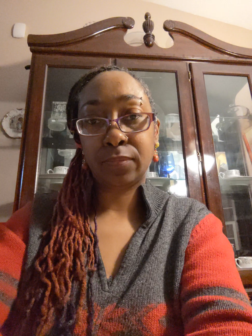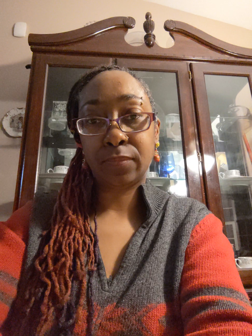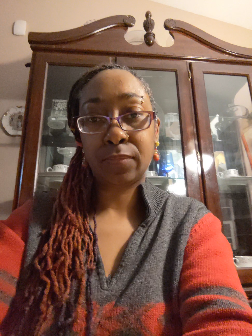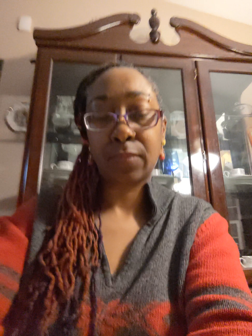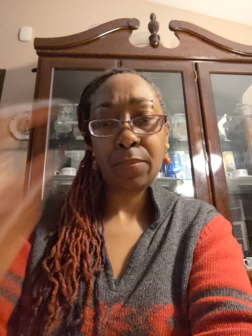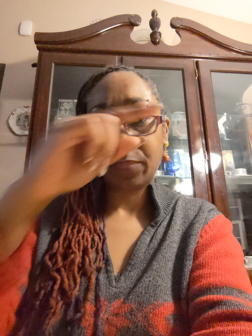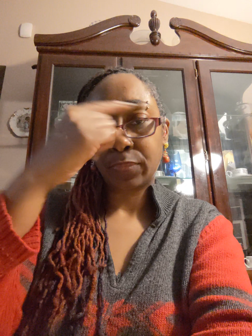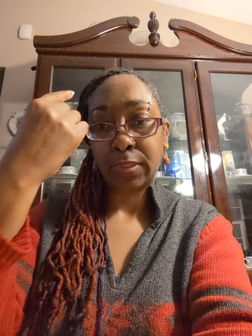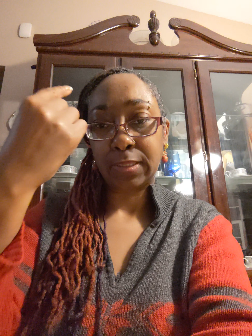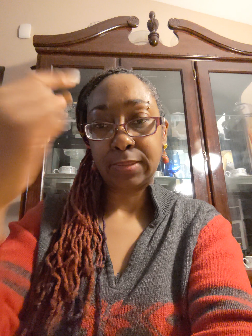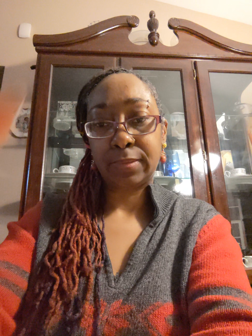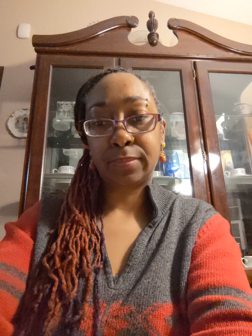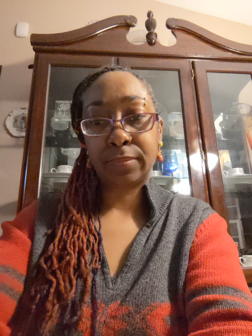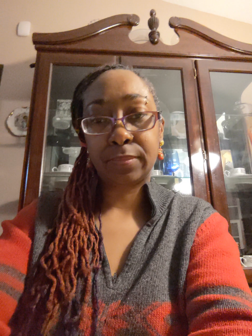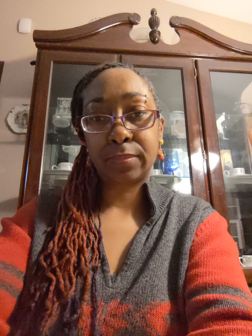black